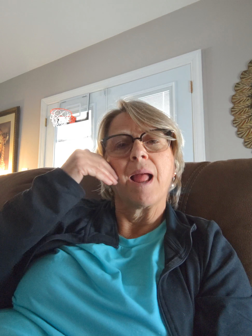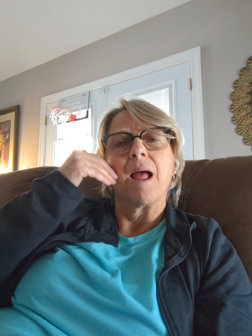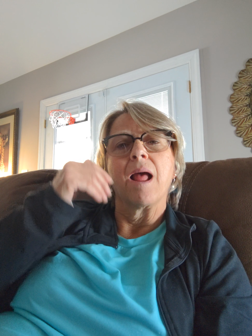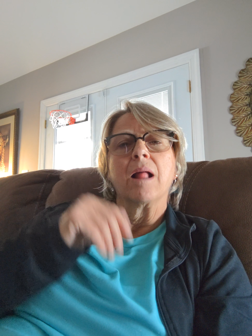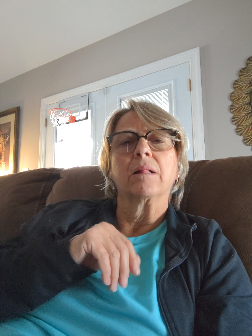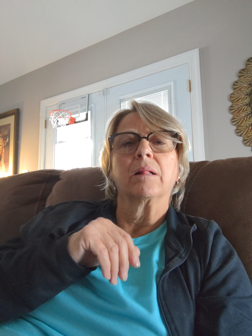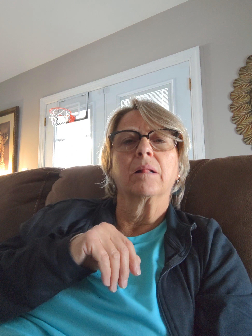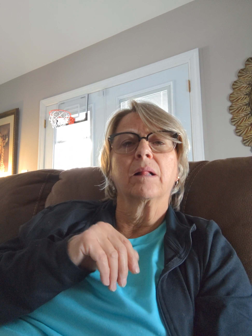smile